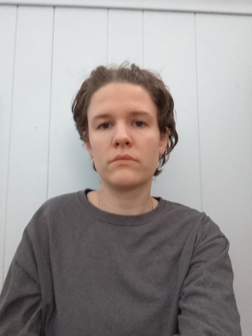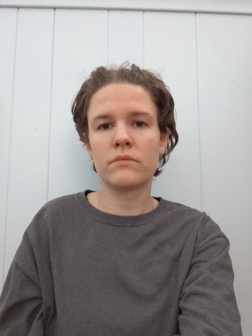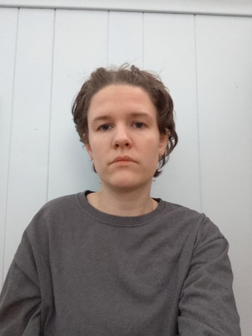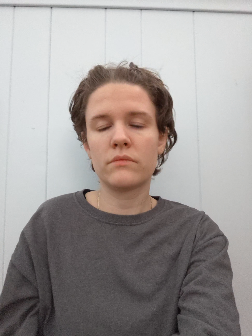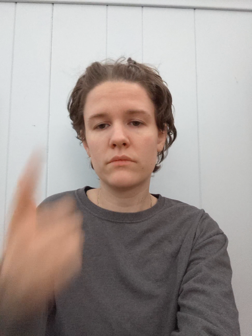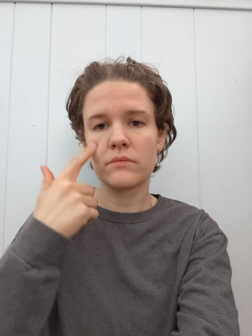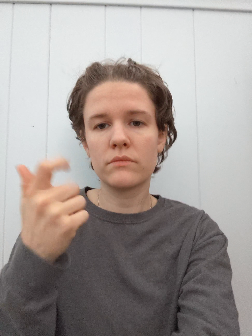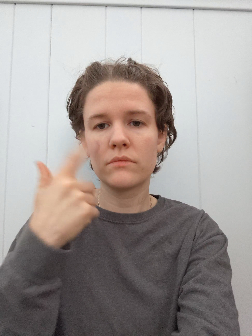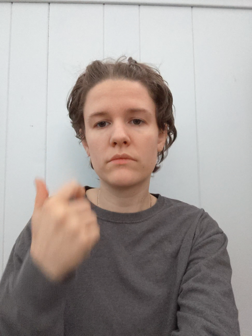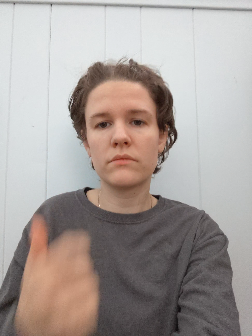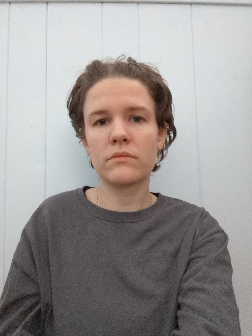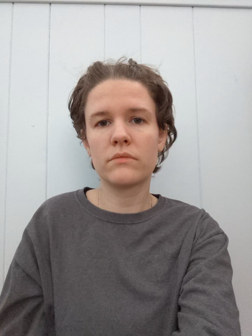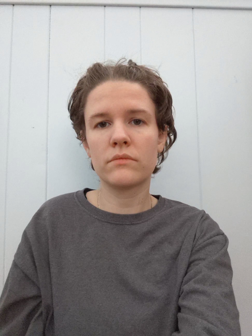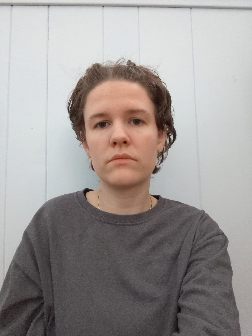cry